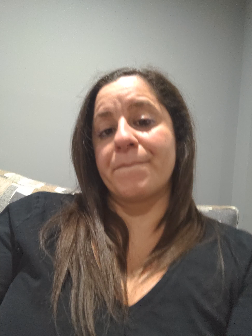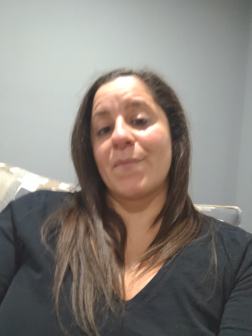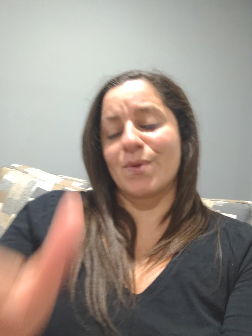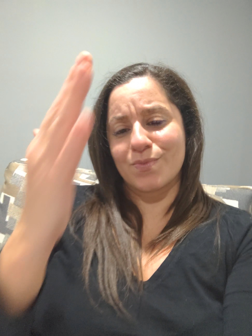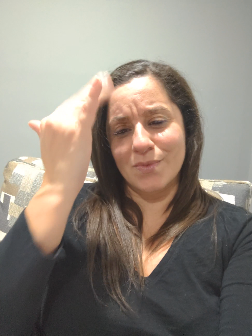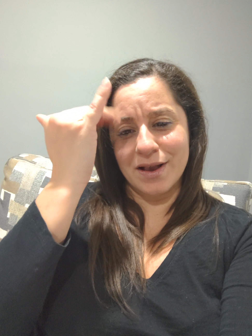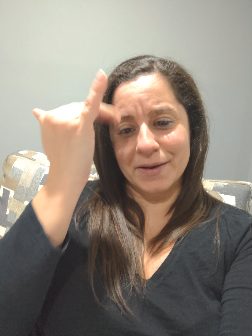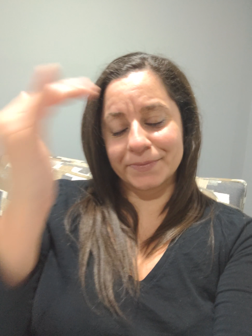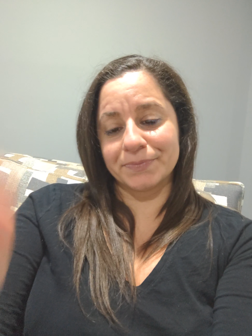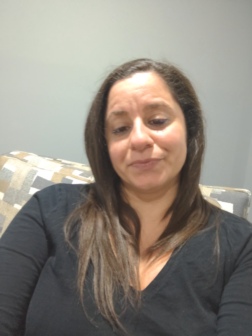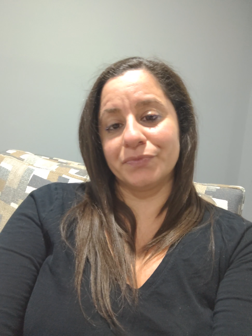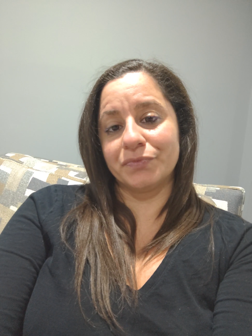why